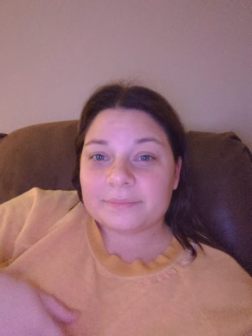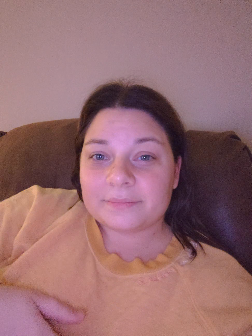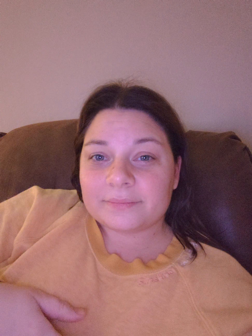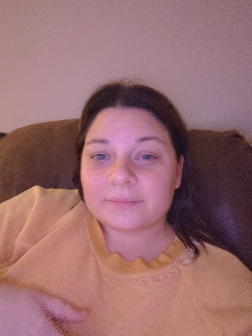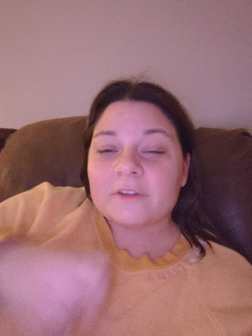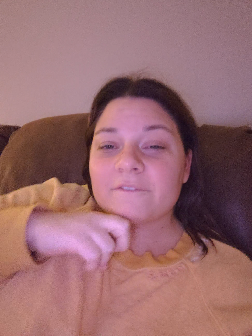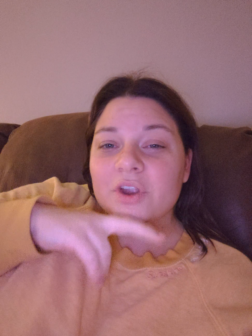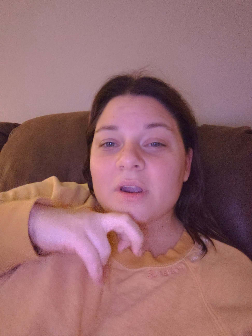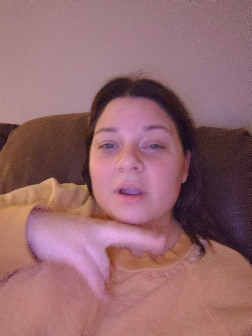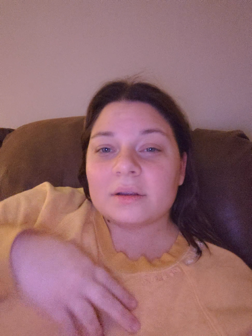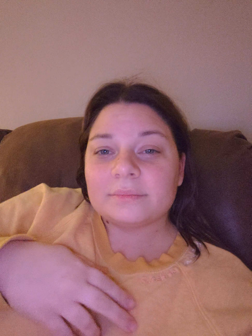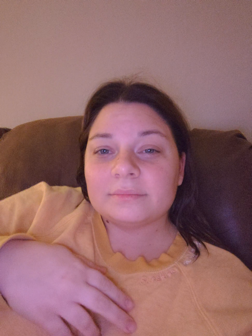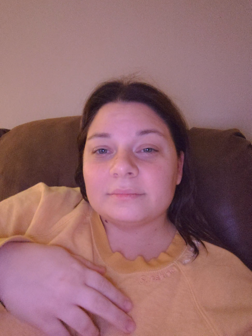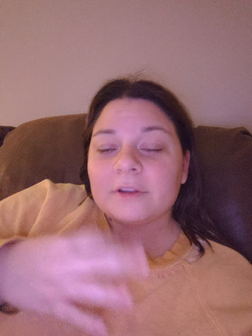frog